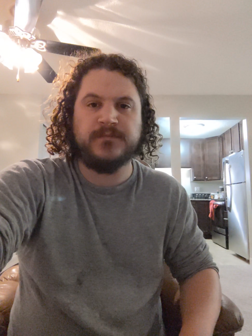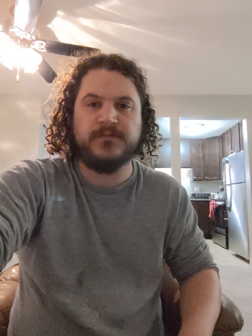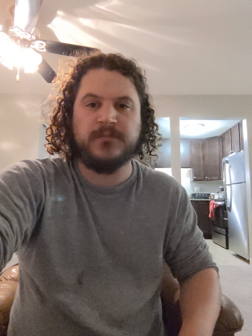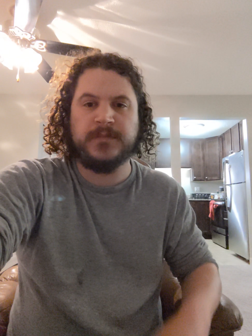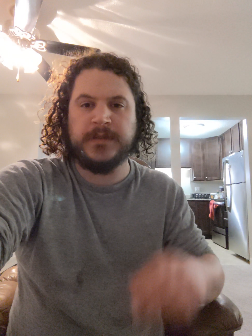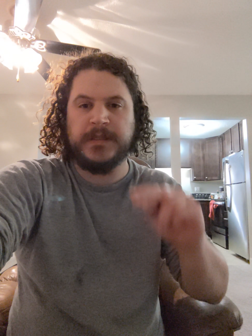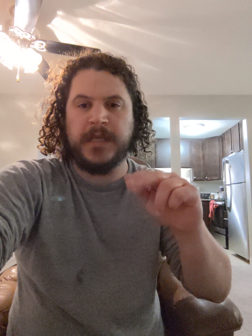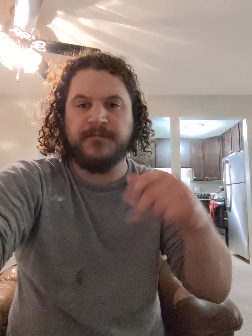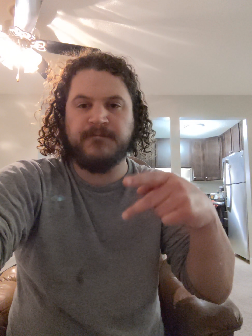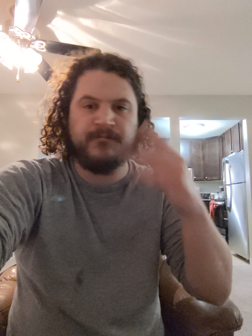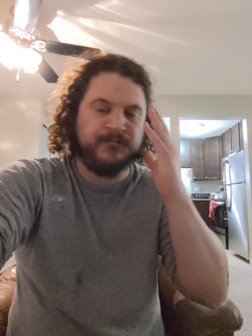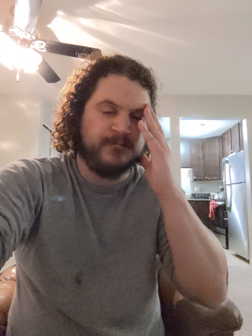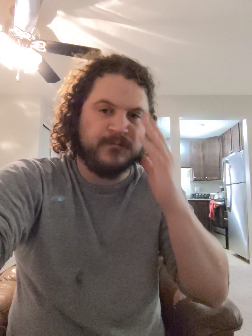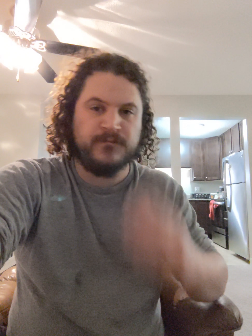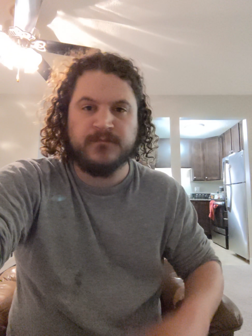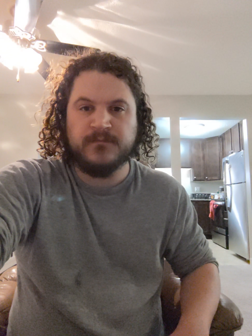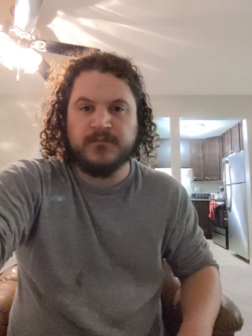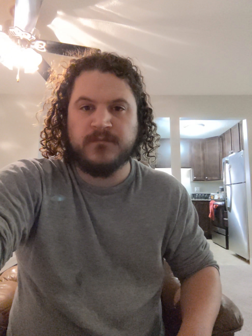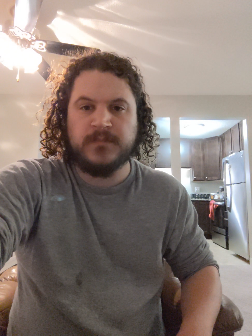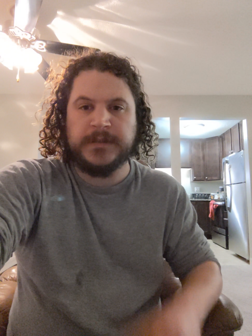nap